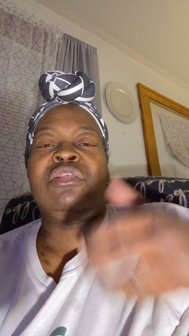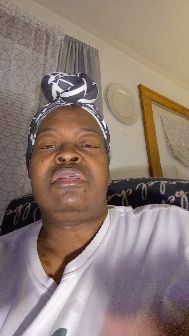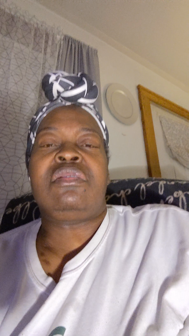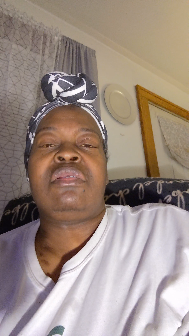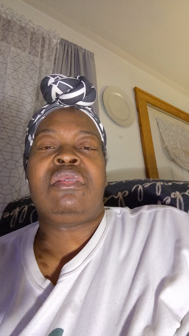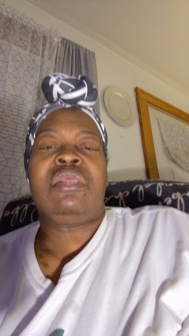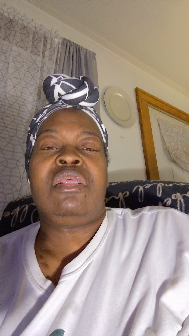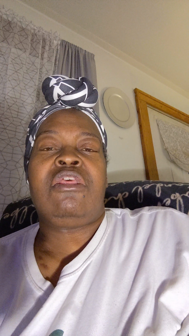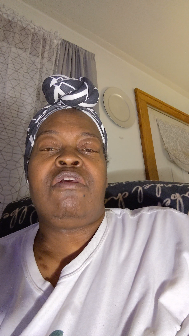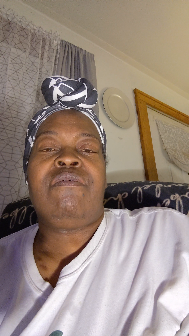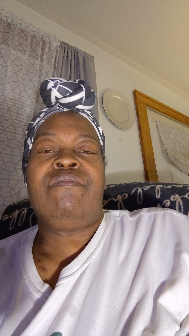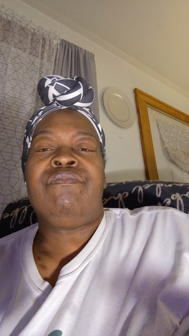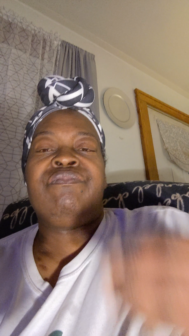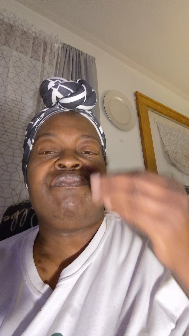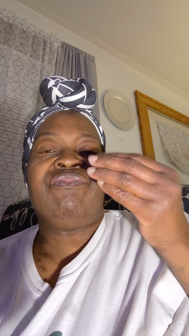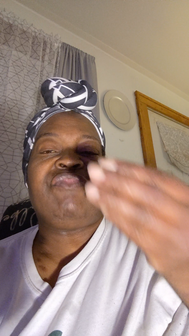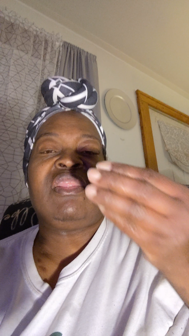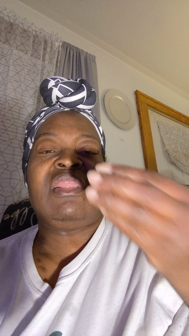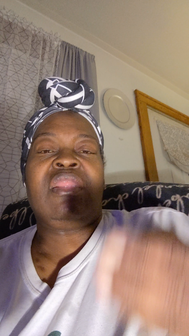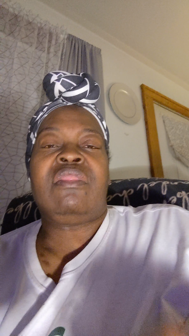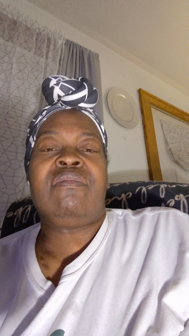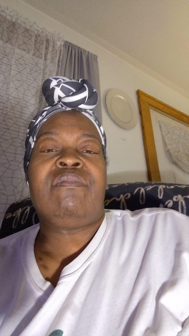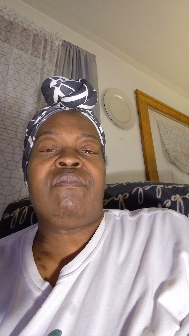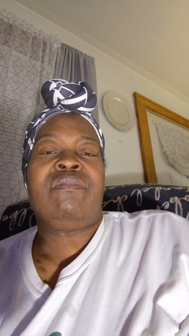feed